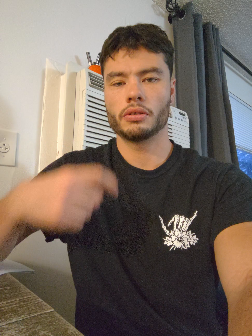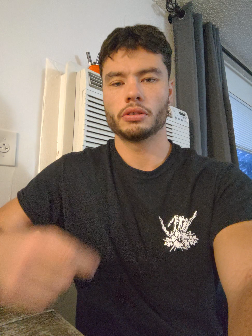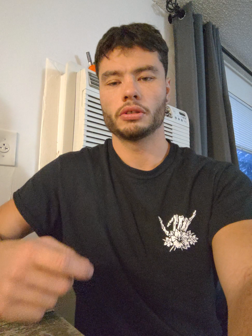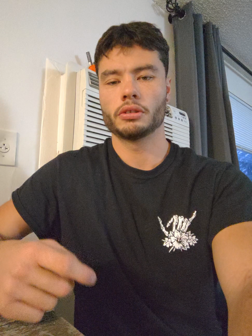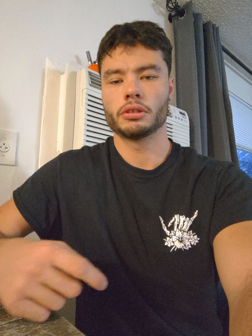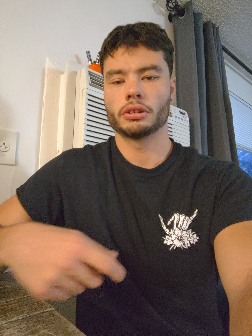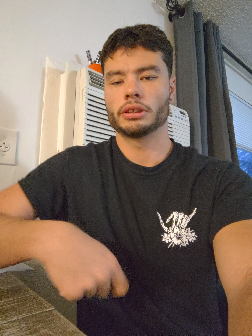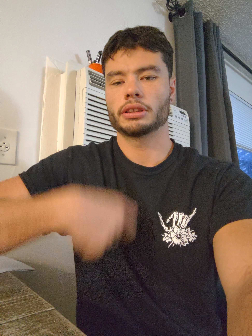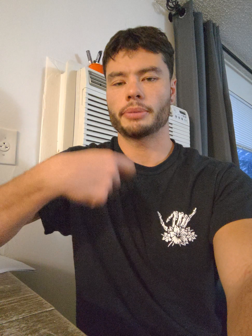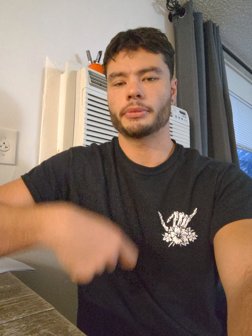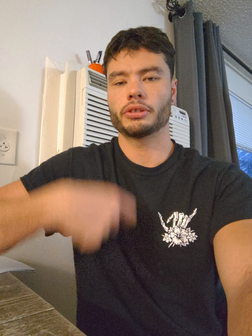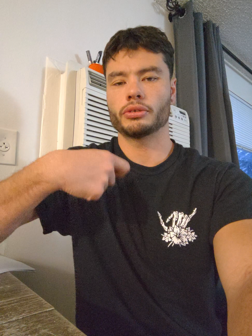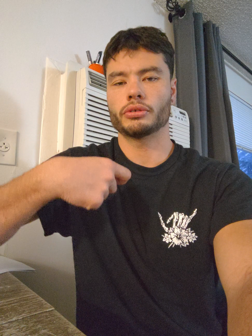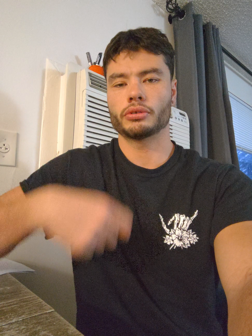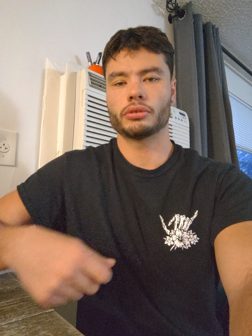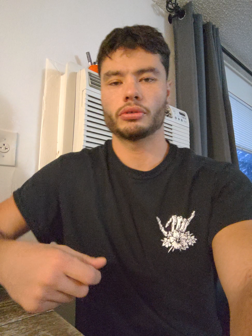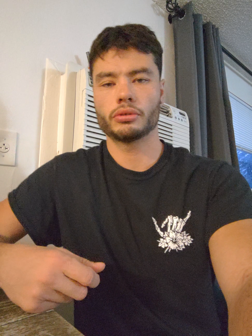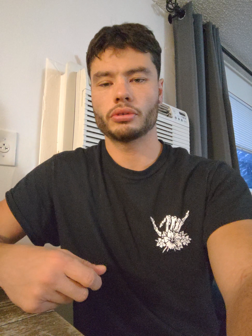zipper